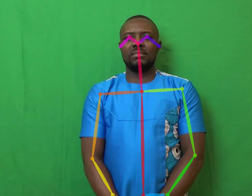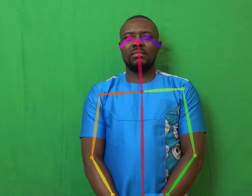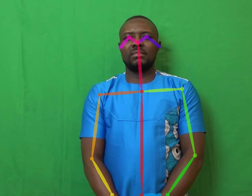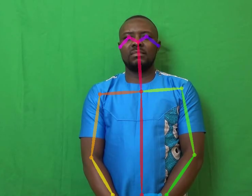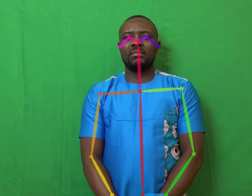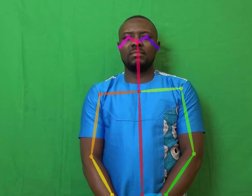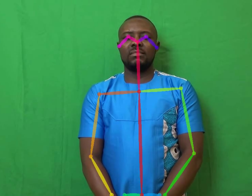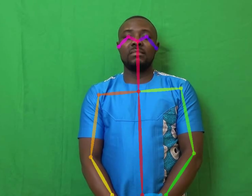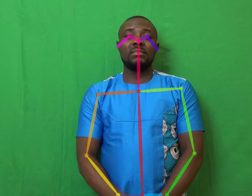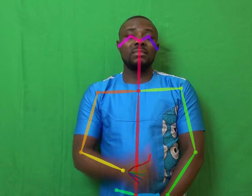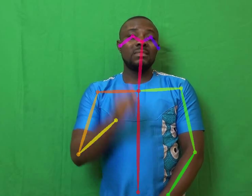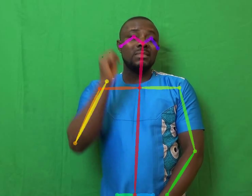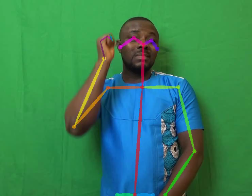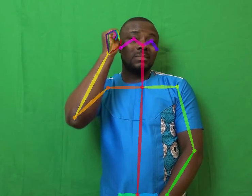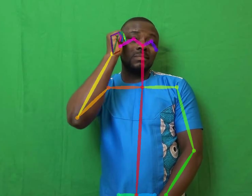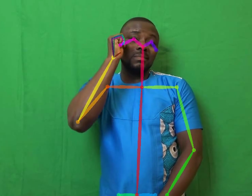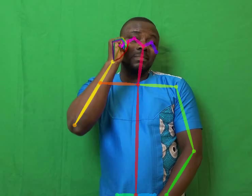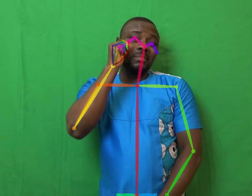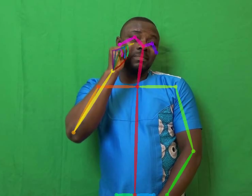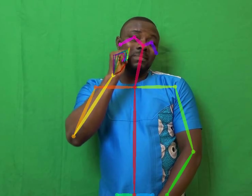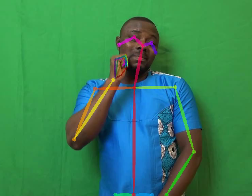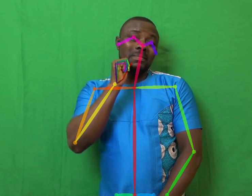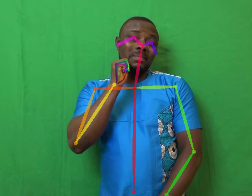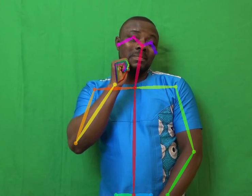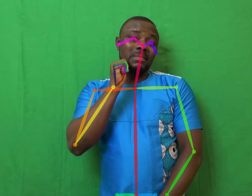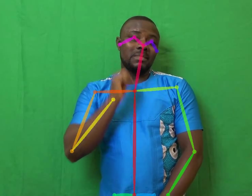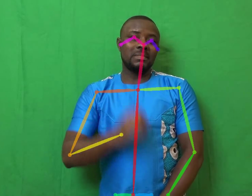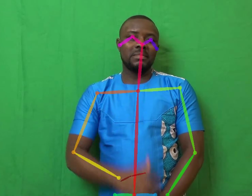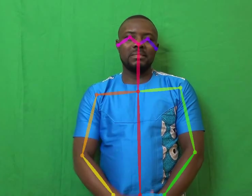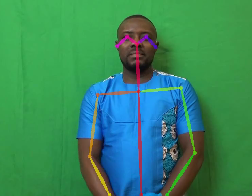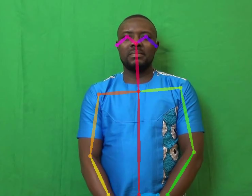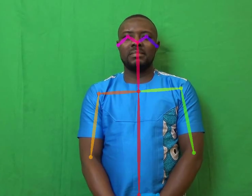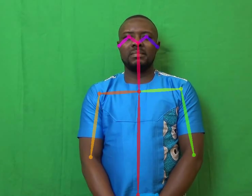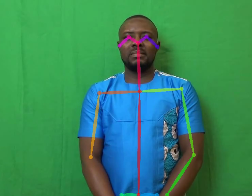blade